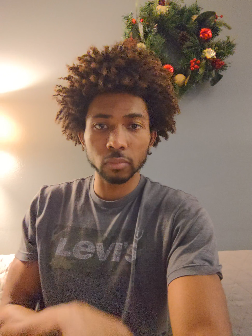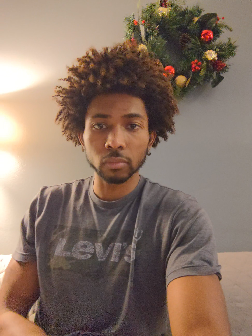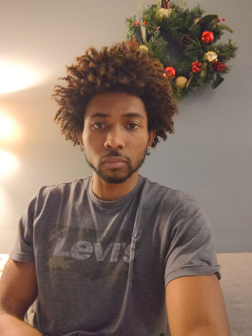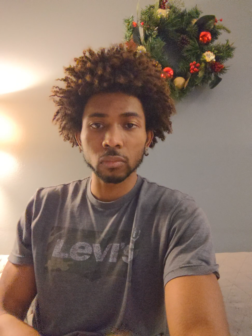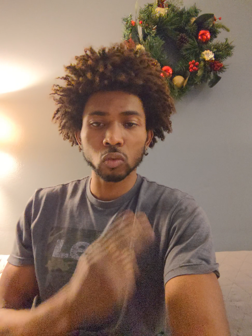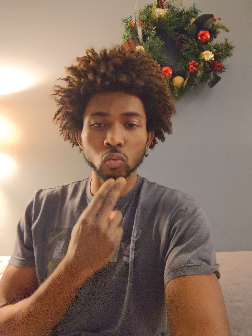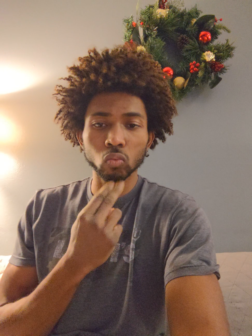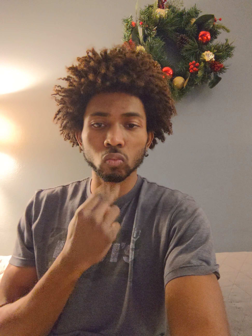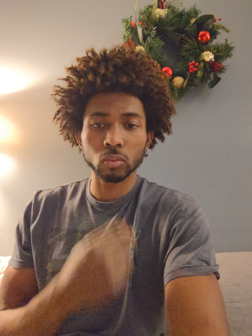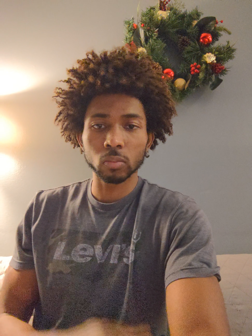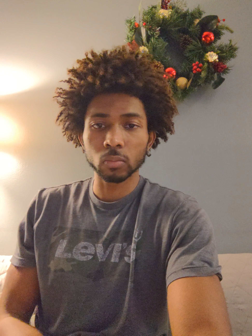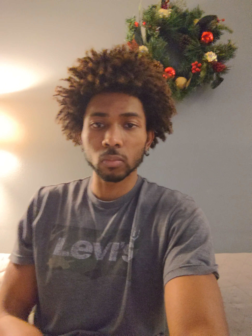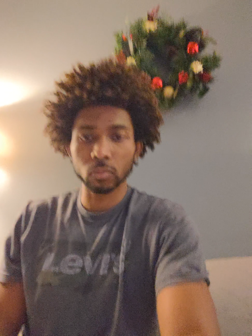cute